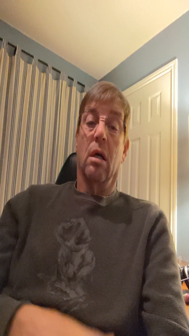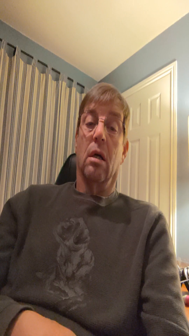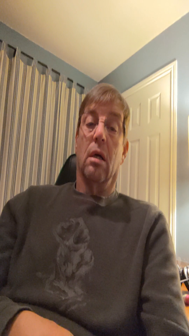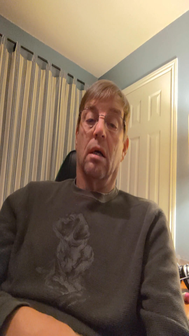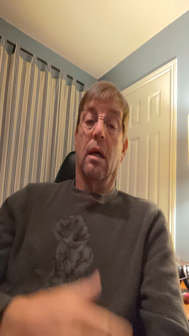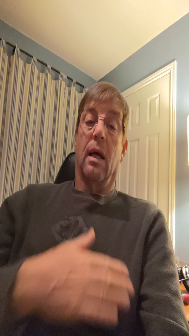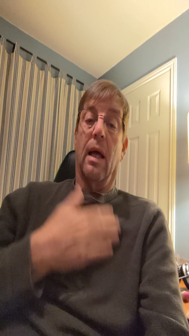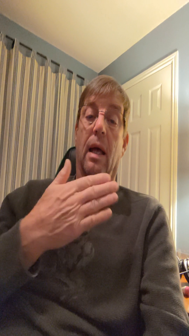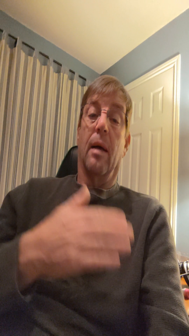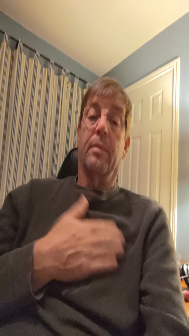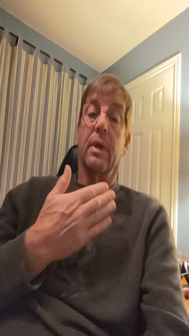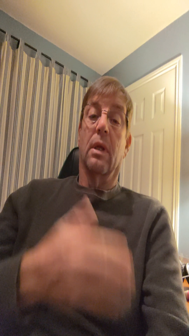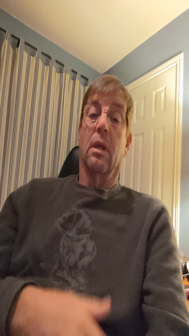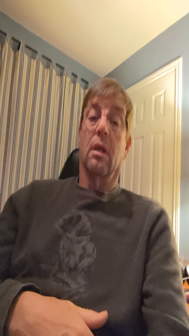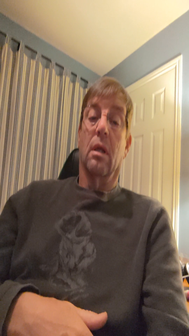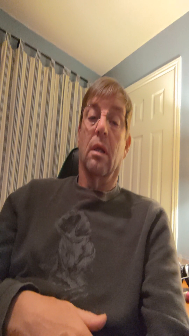happy